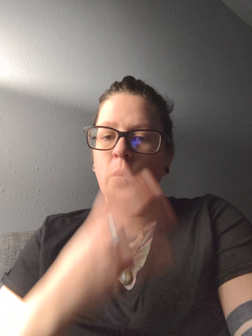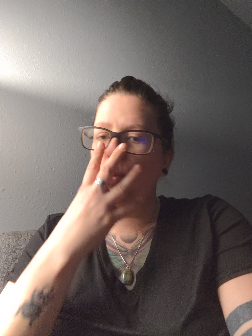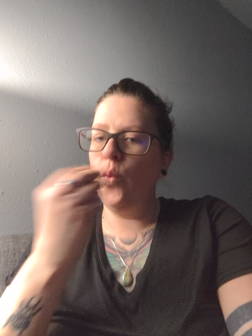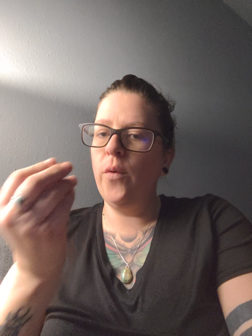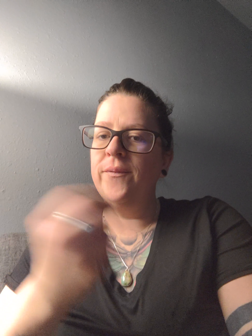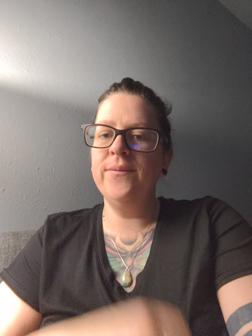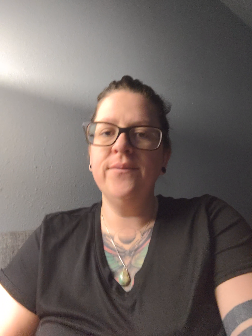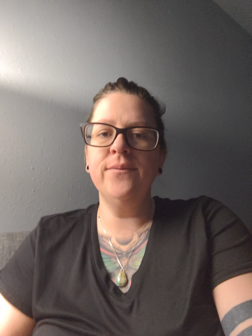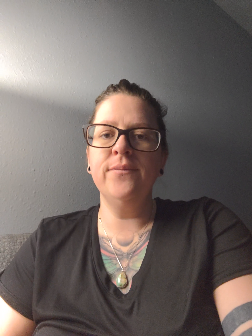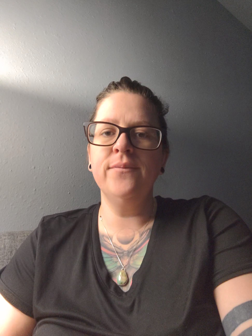wolf